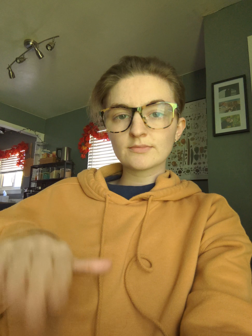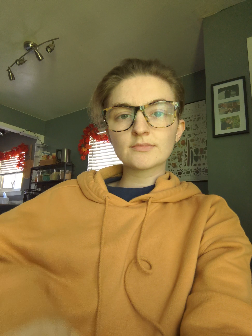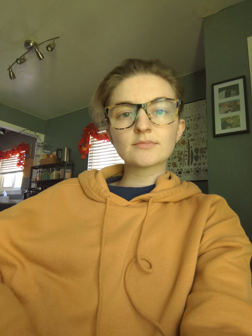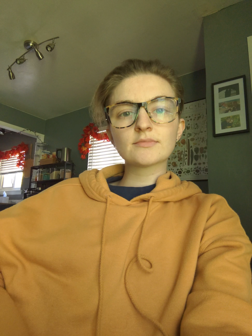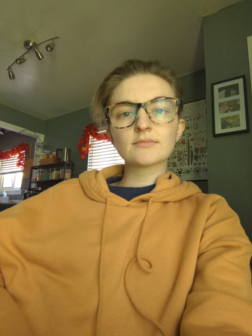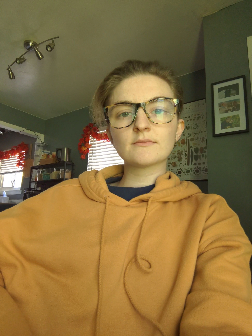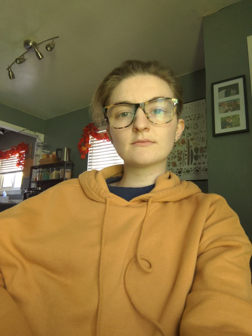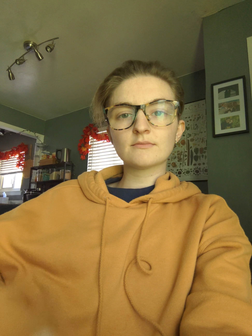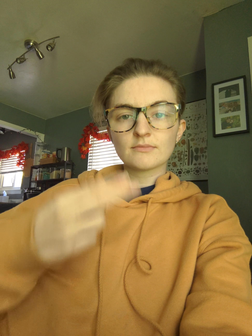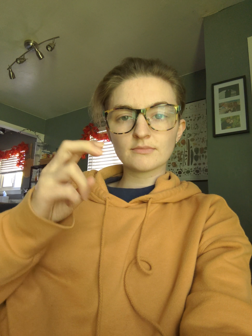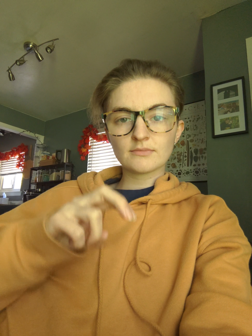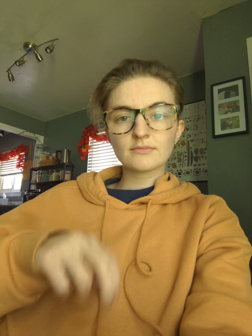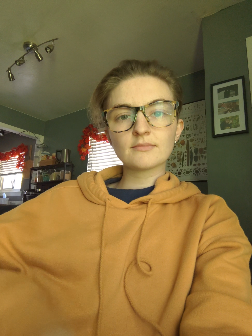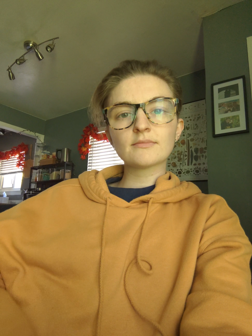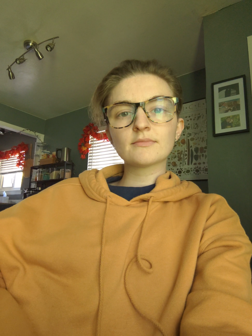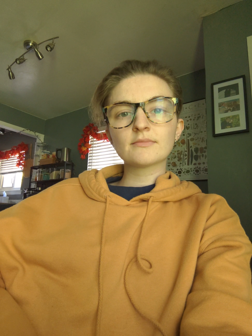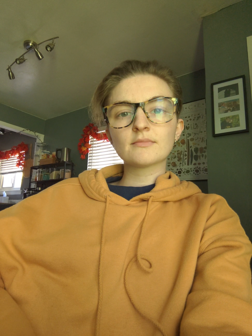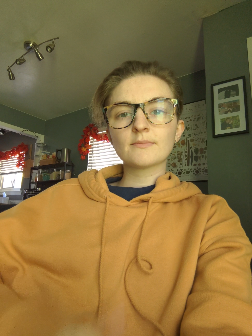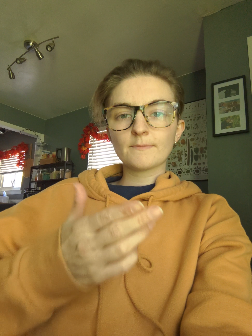high chair